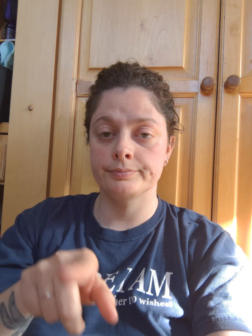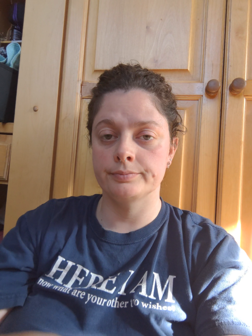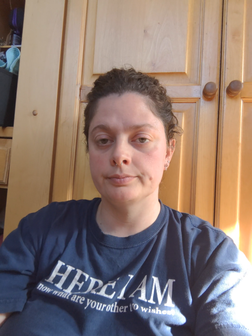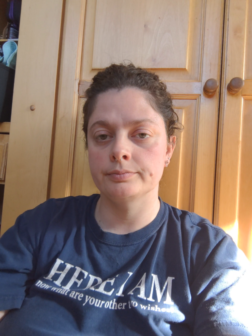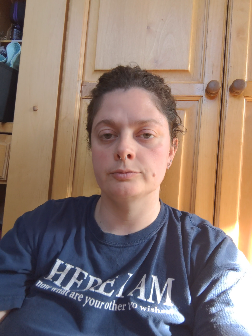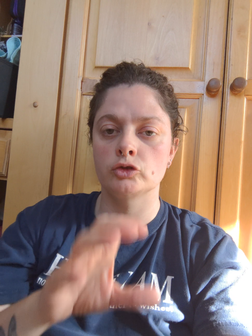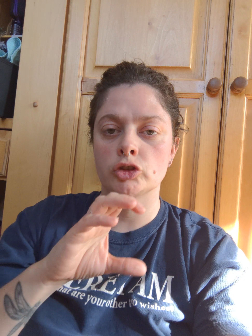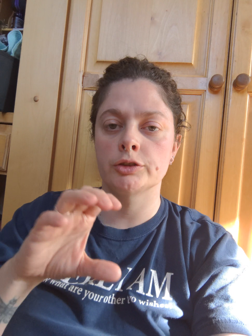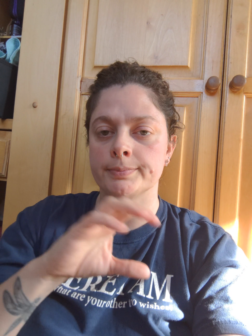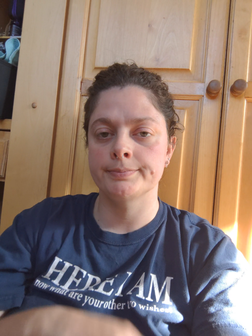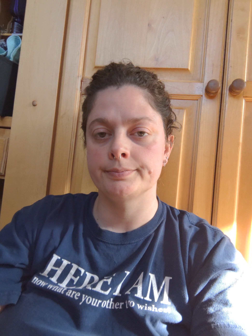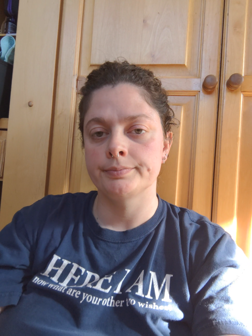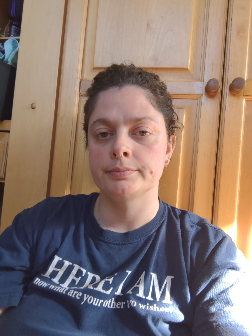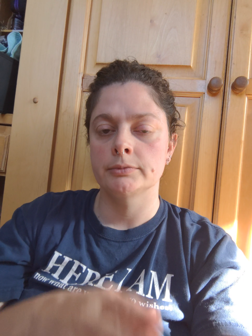chocolate